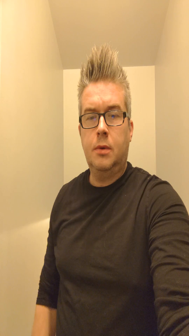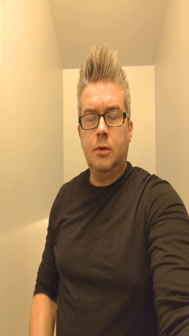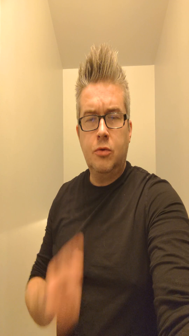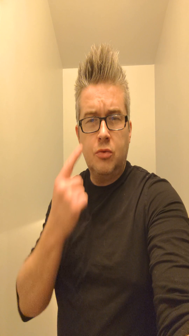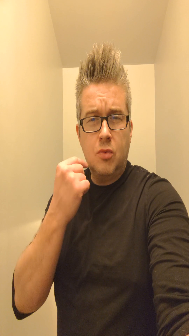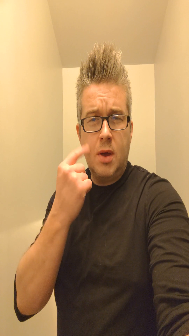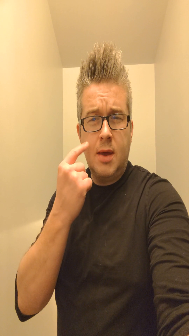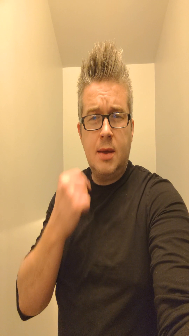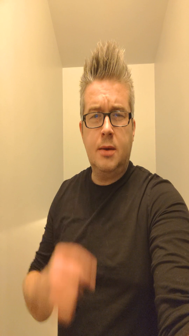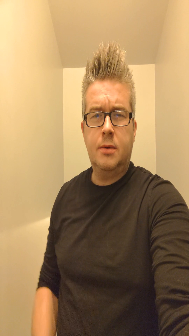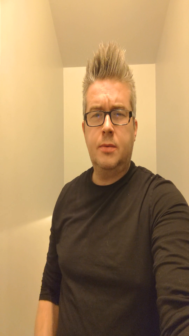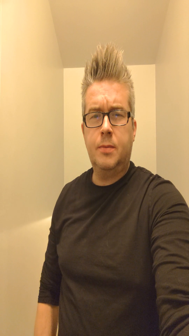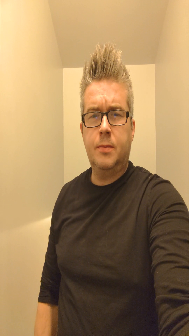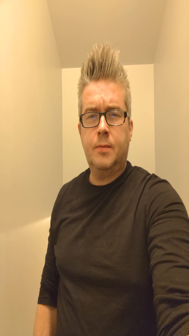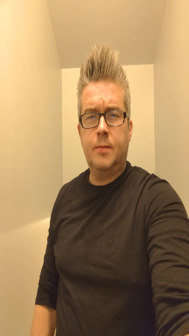cry